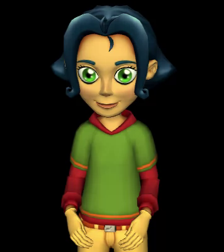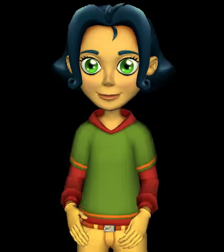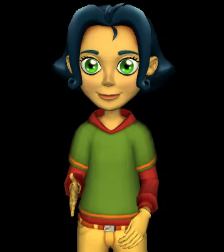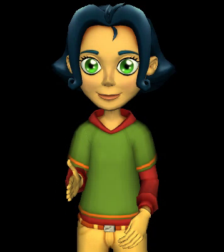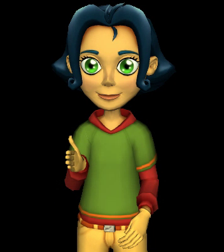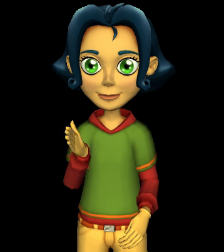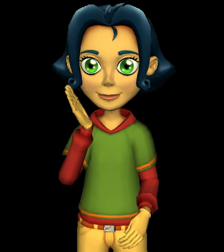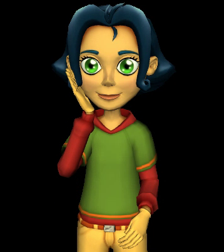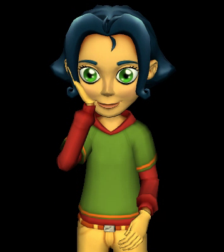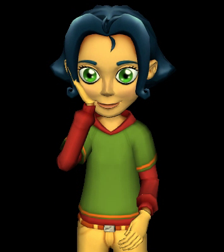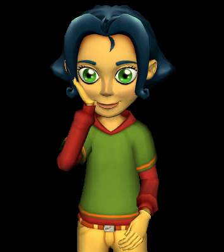ينام